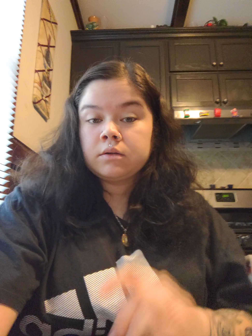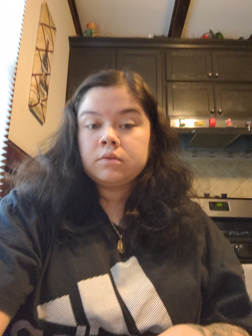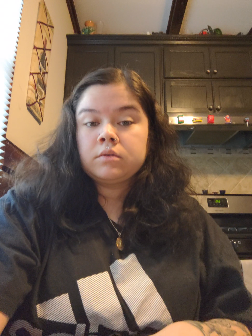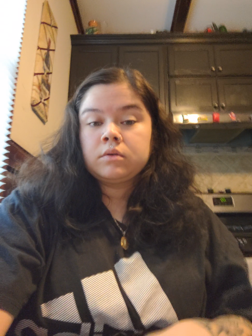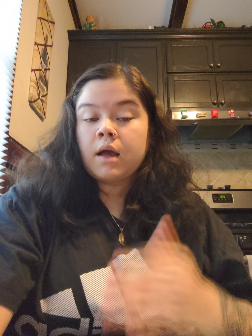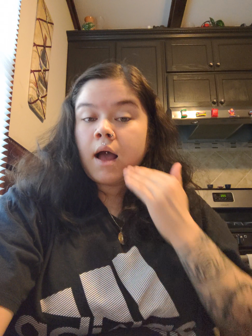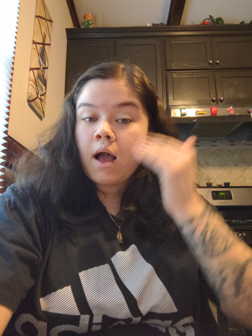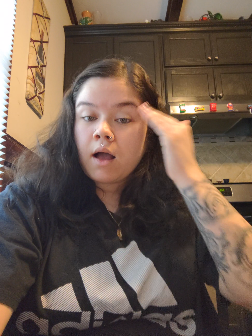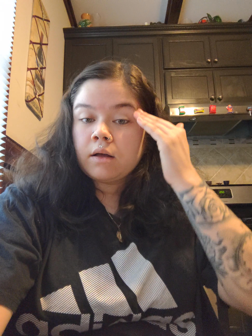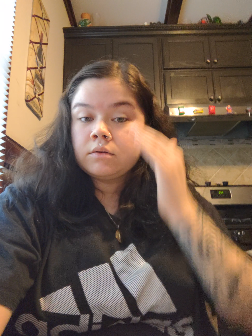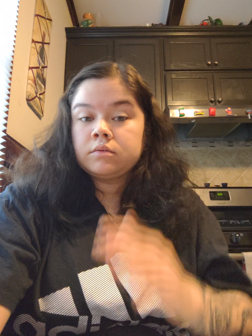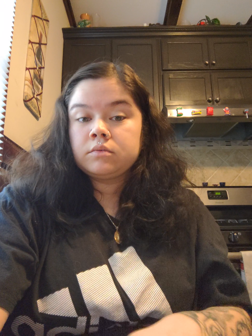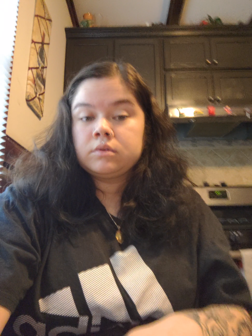head